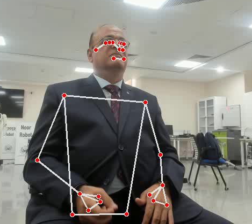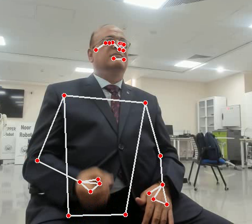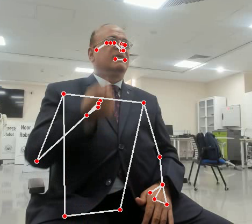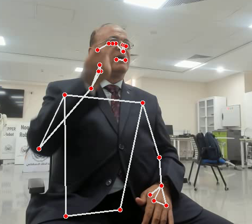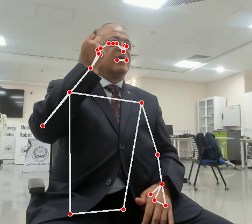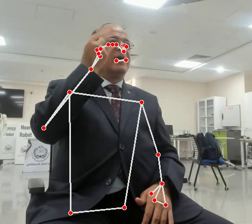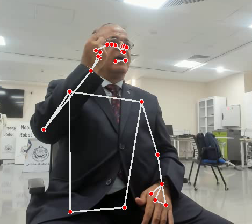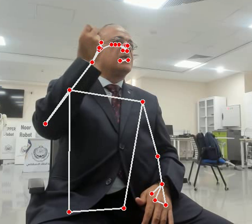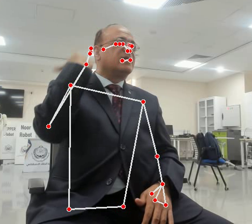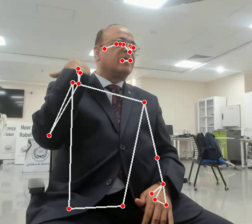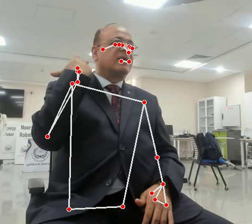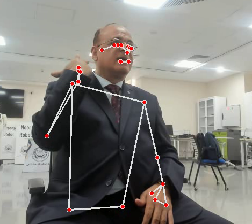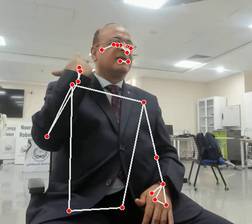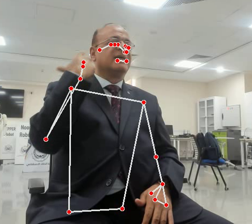ermy wra dhrk